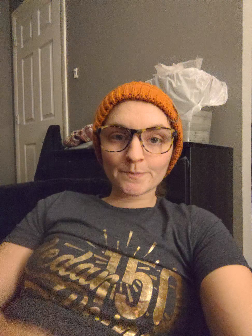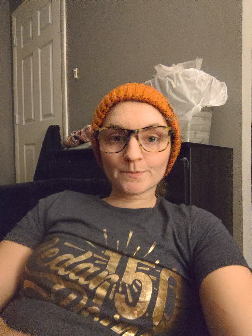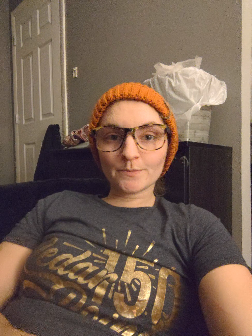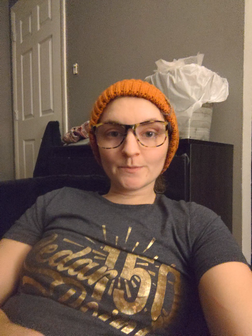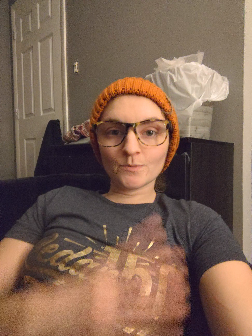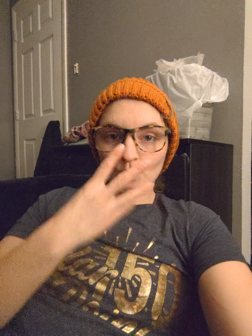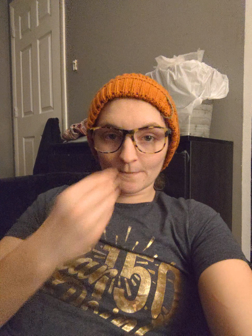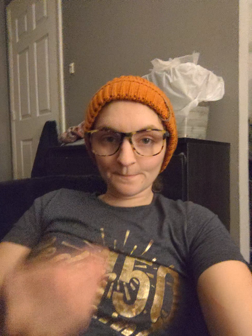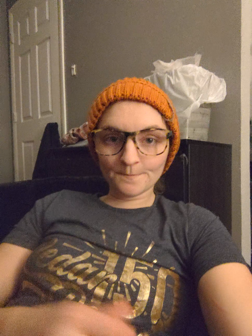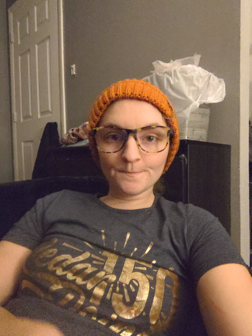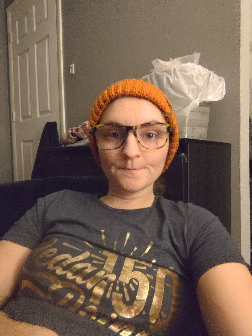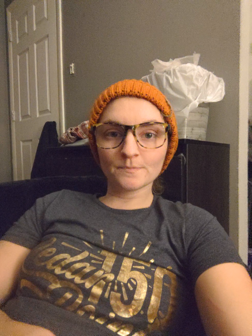wolf